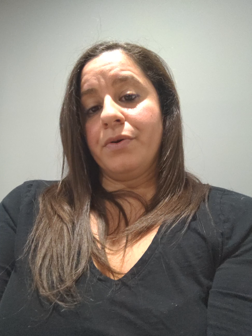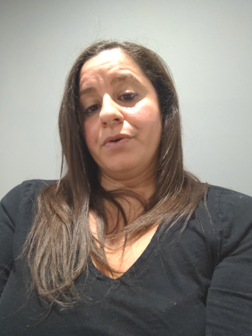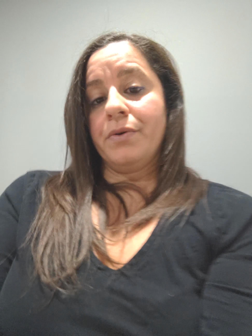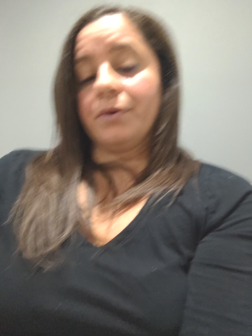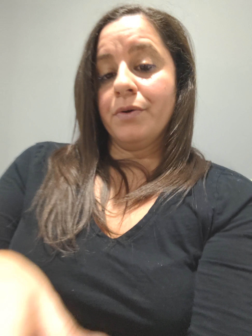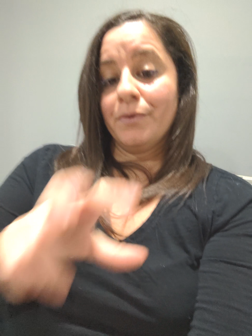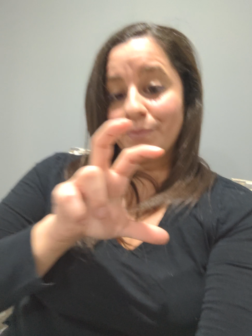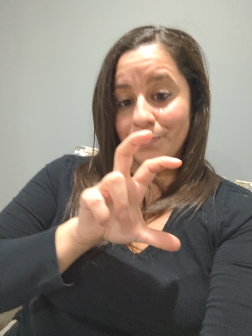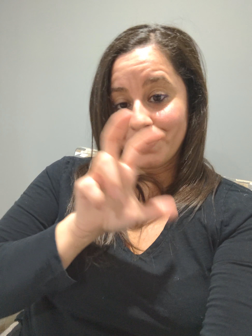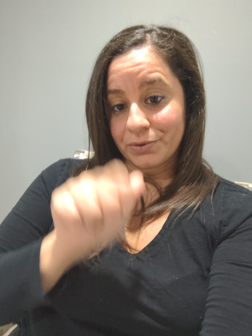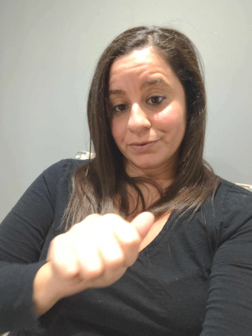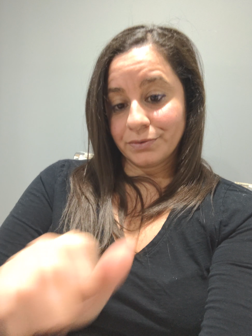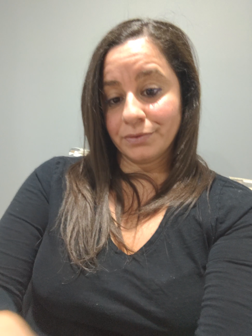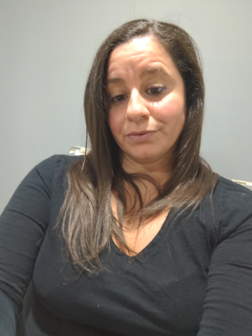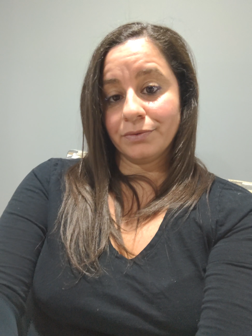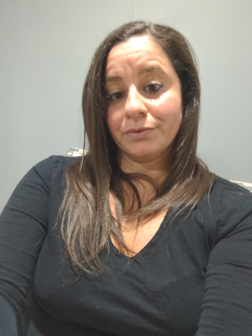pizza